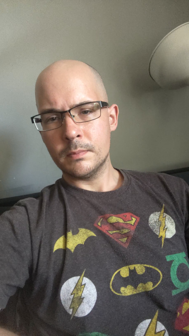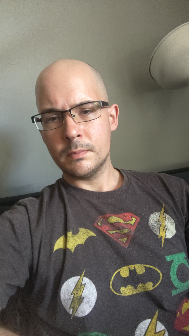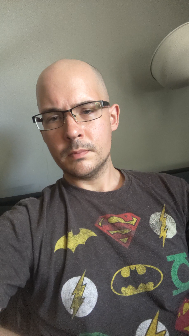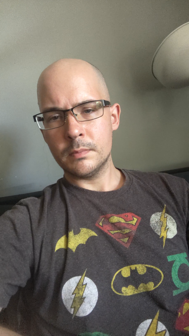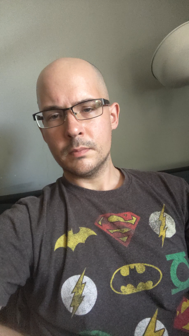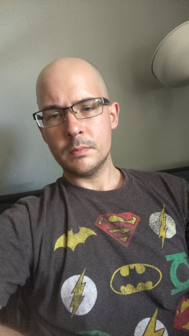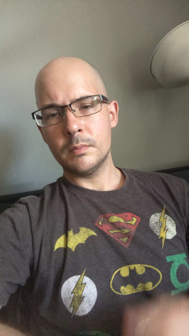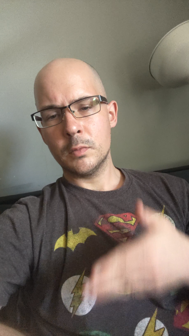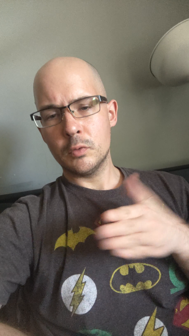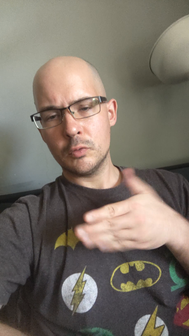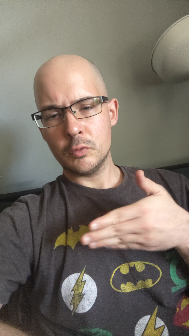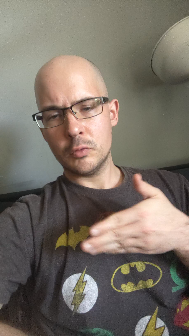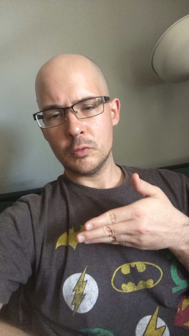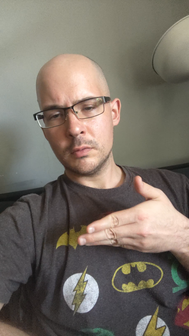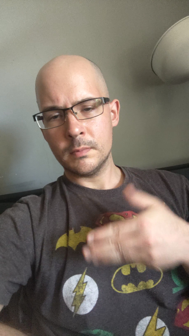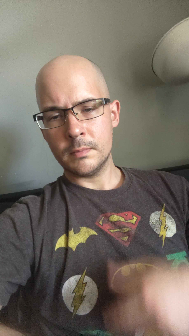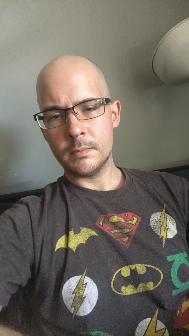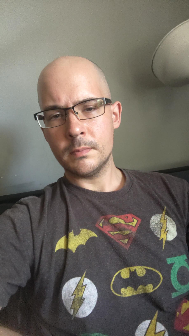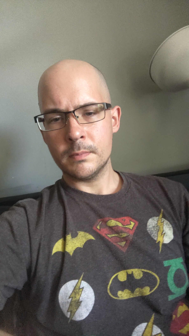cook